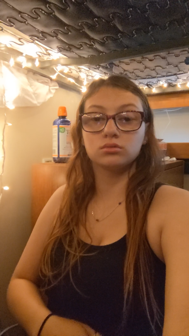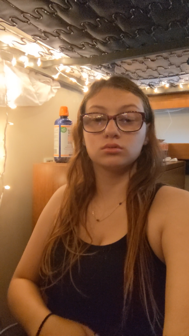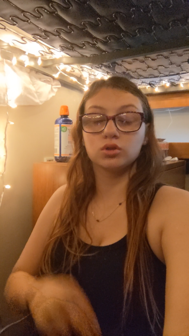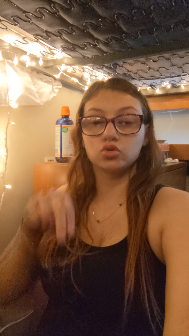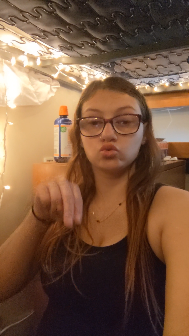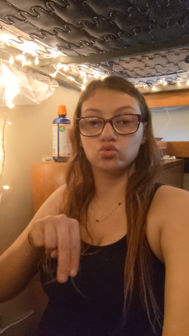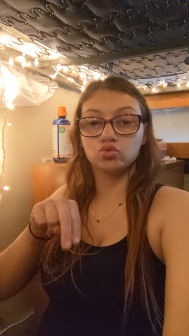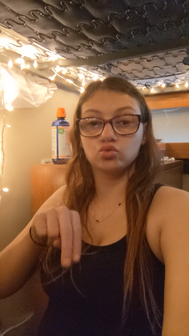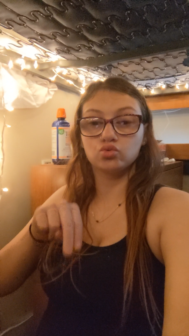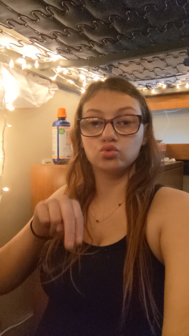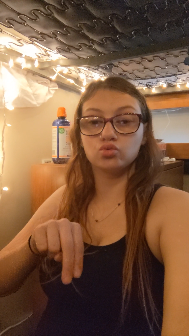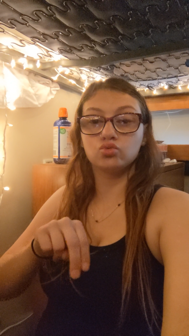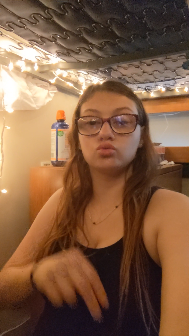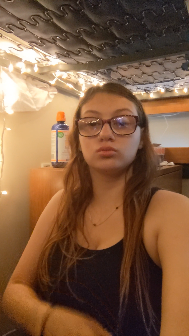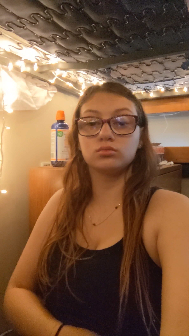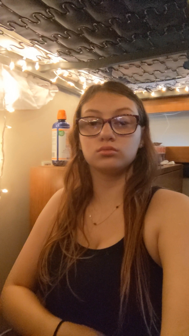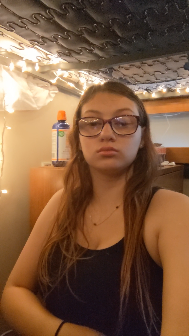nurse